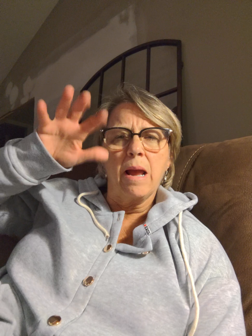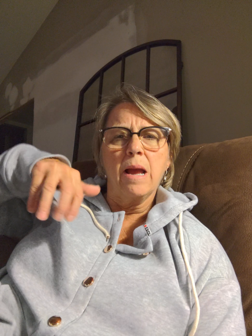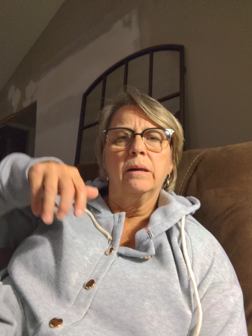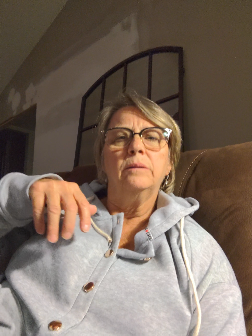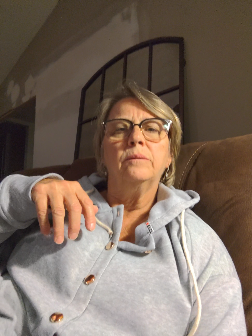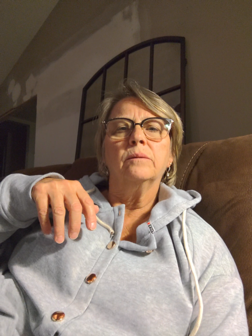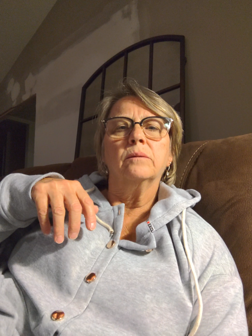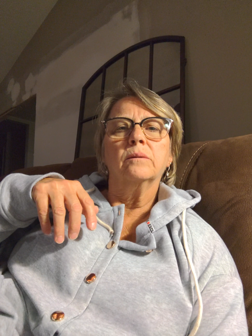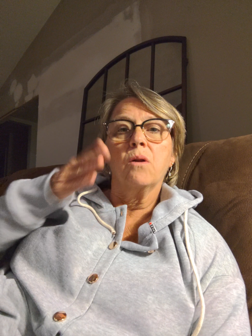rain